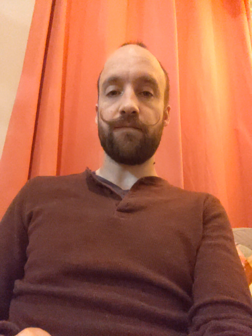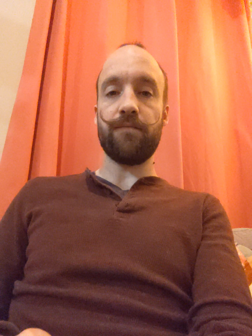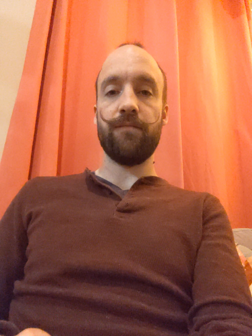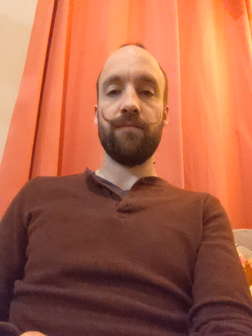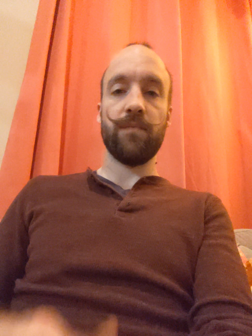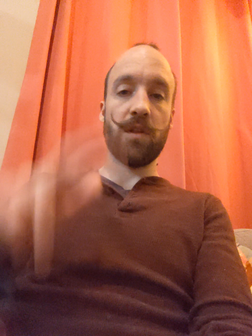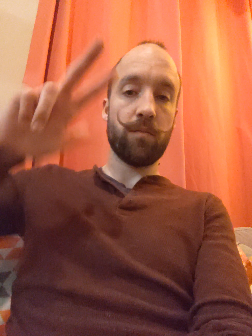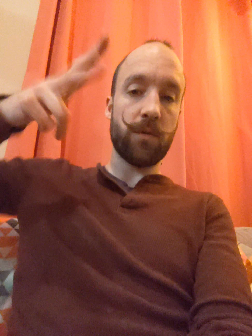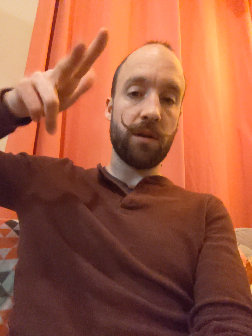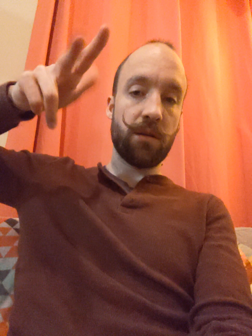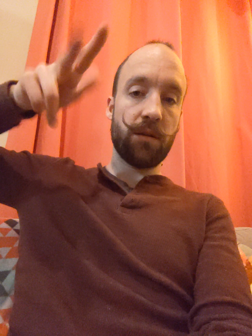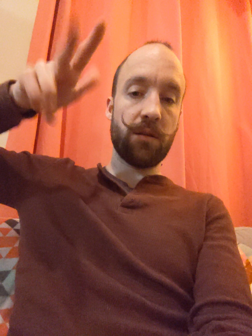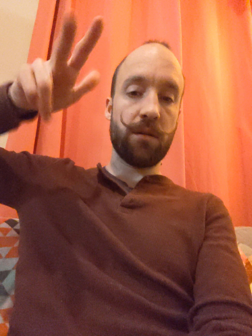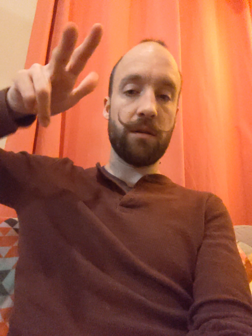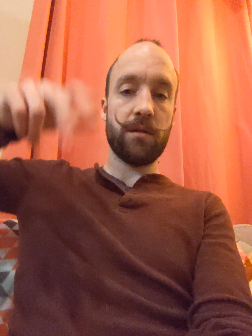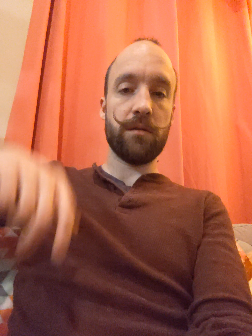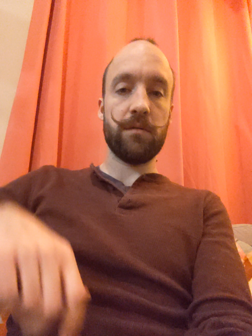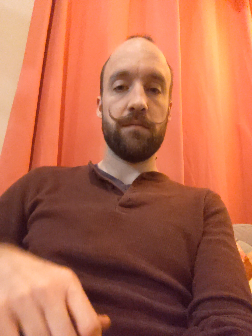helicopter